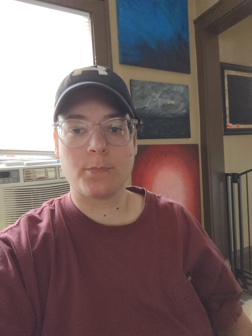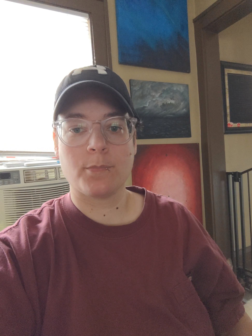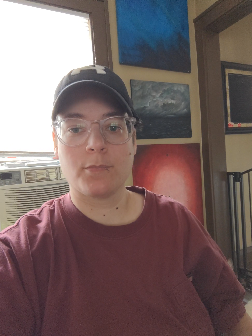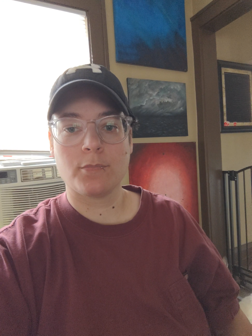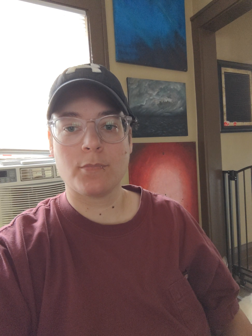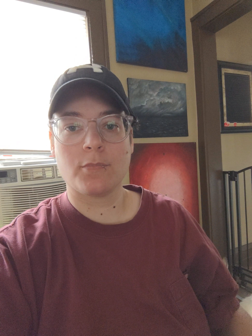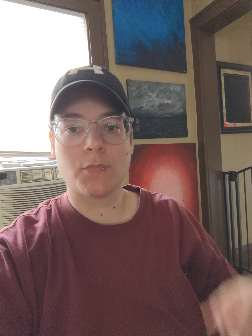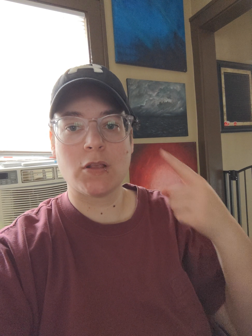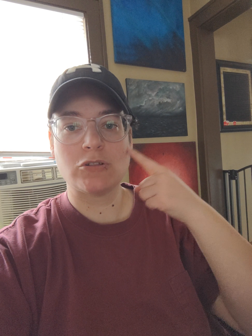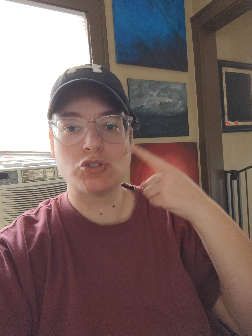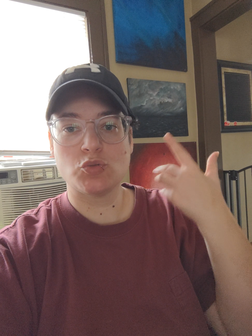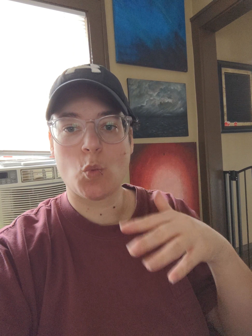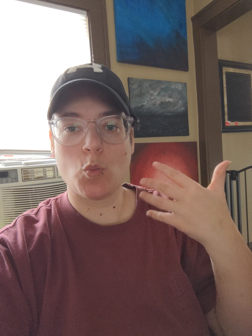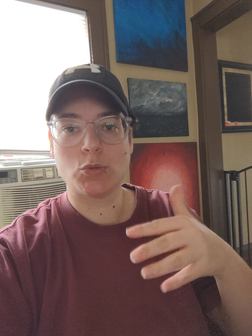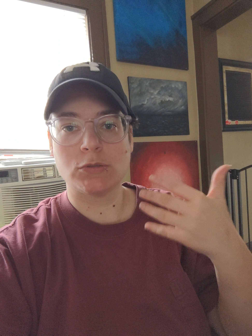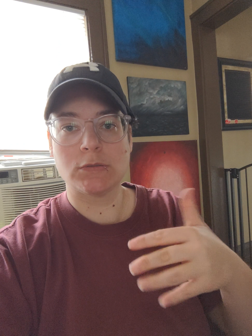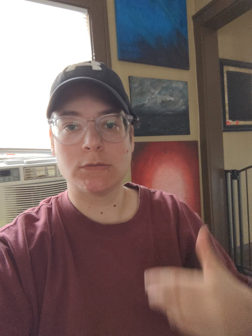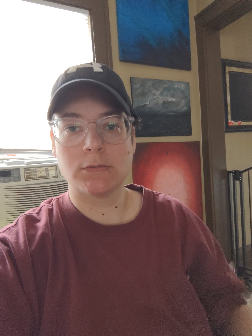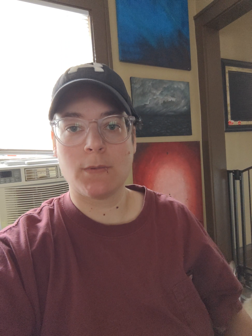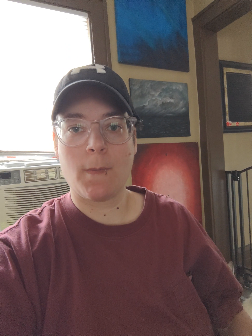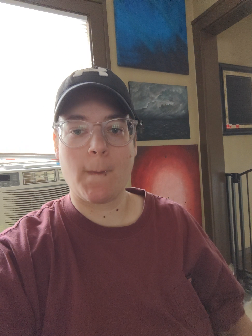noisy